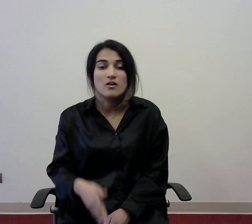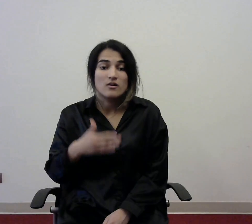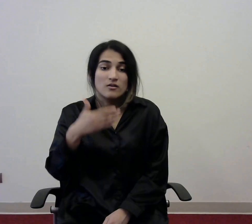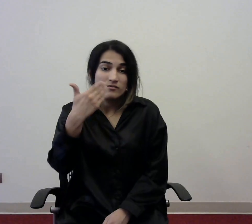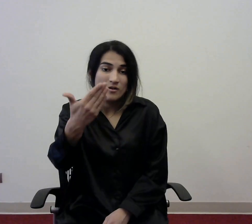siz